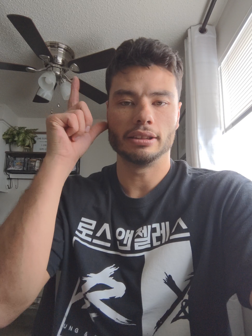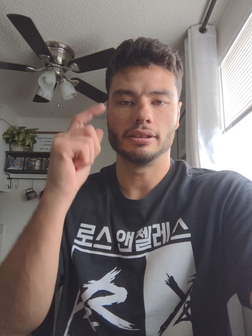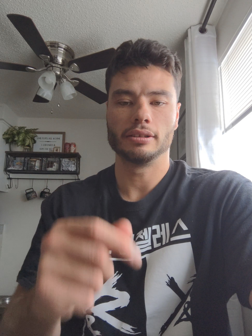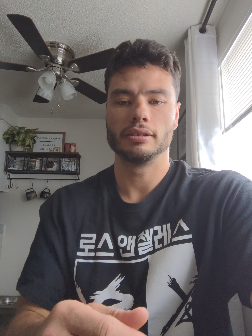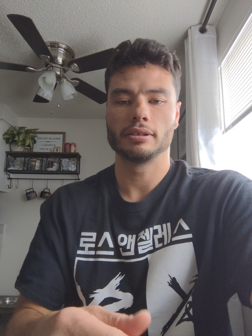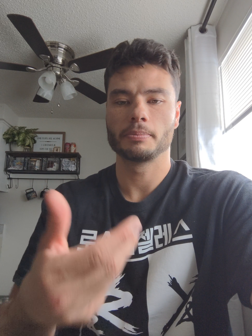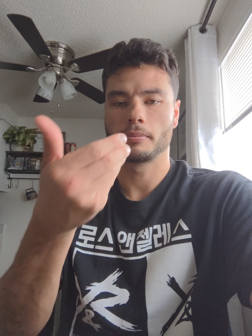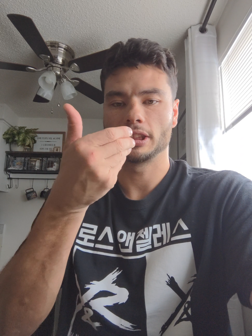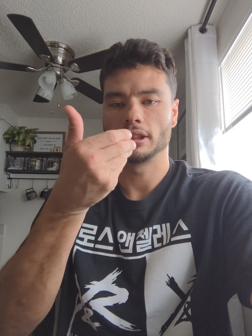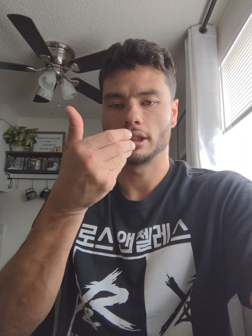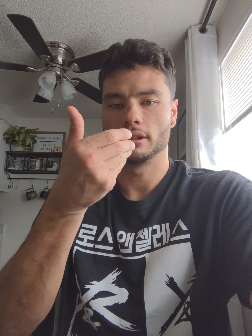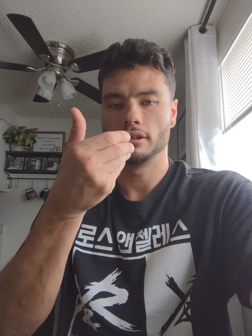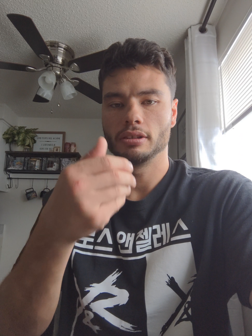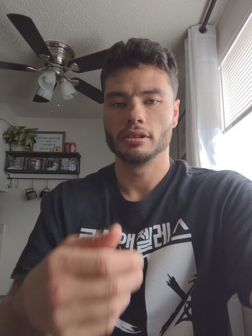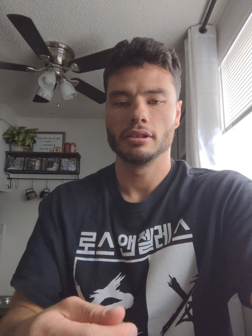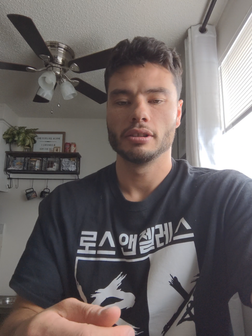pizza